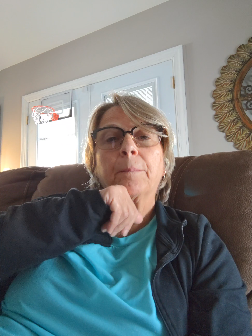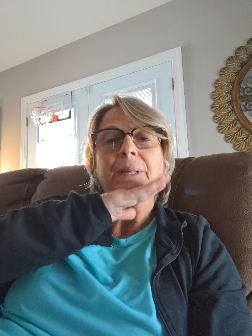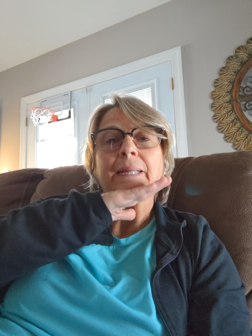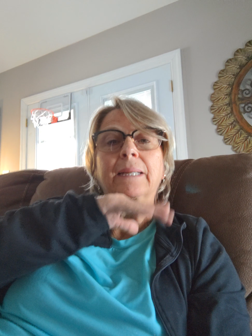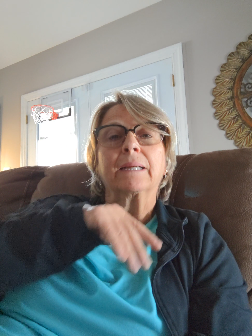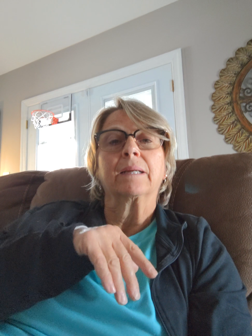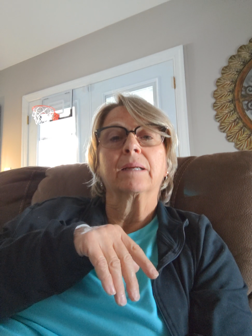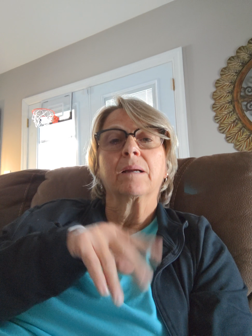pig